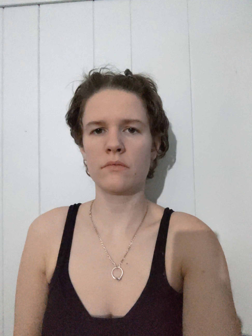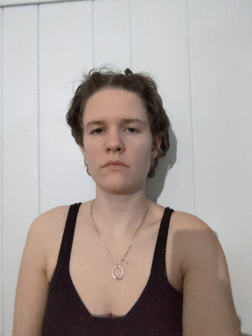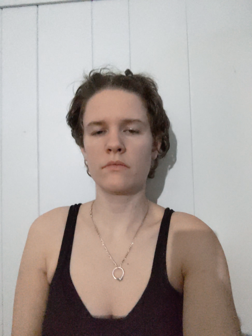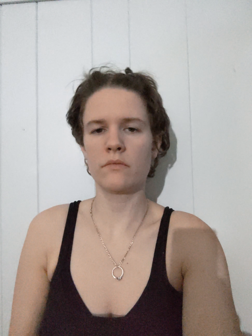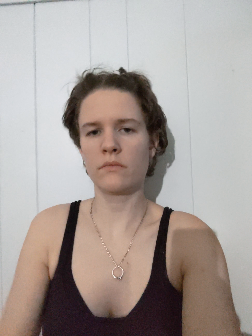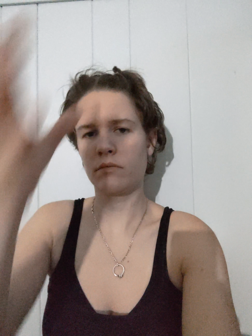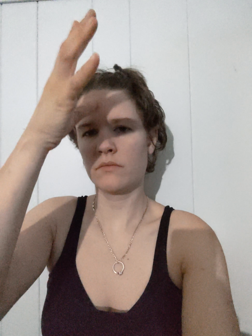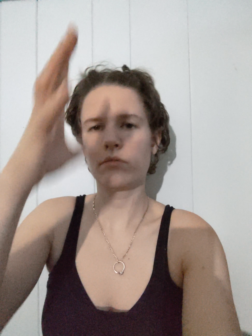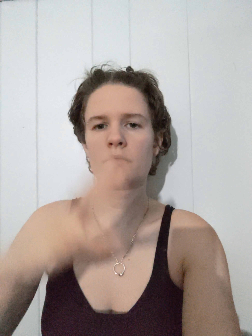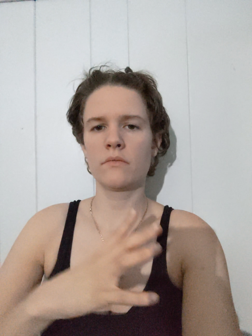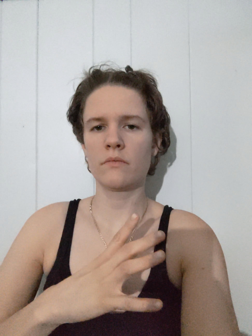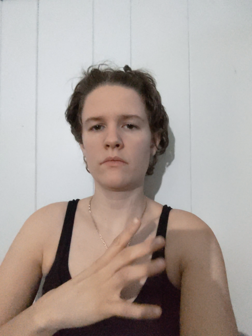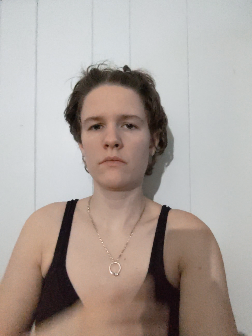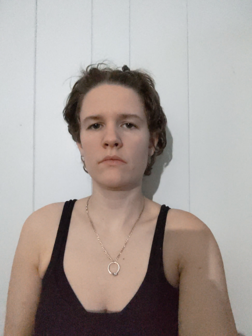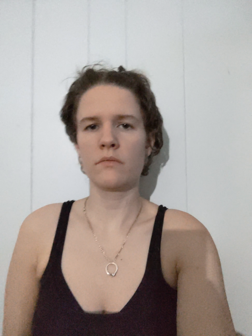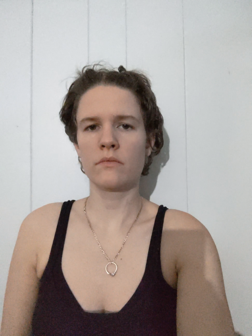man